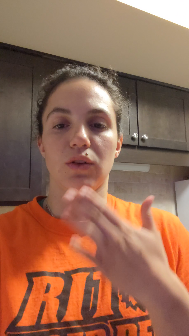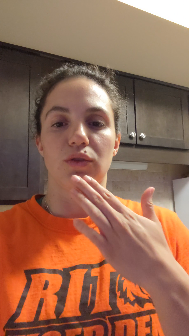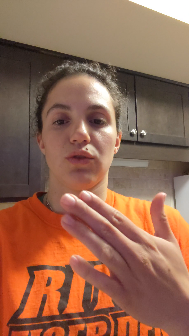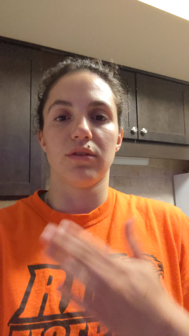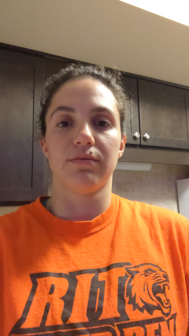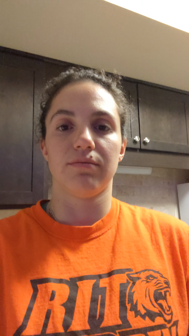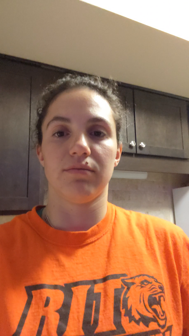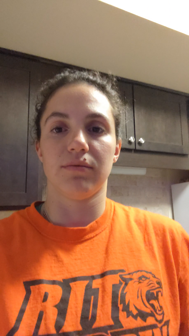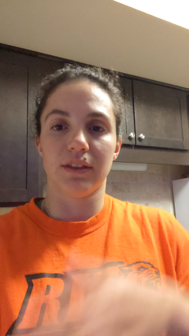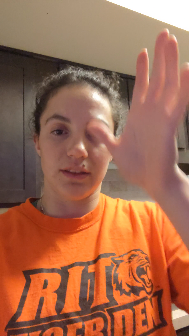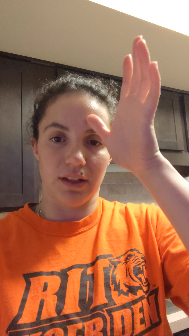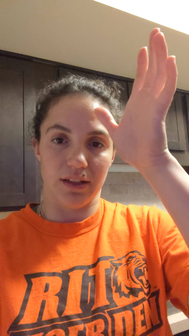daddy